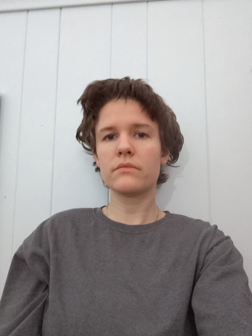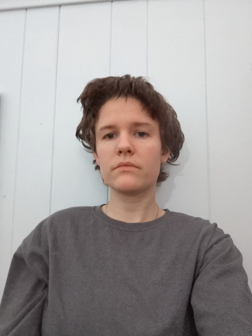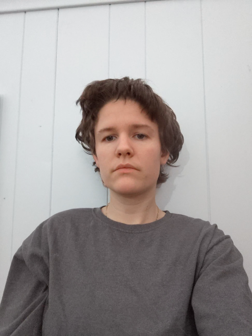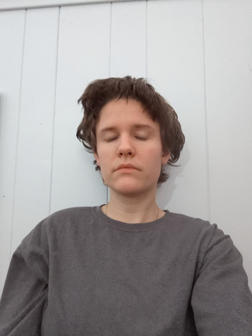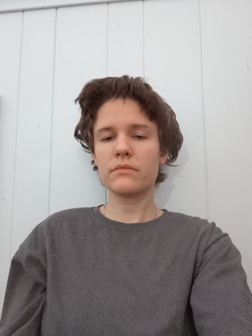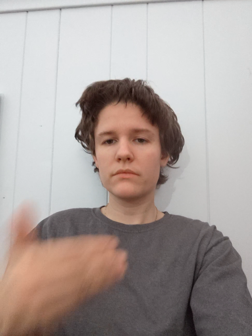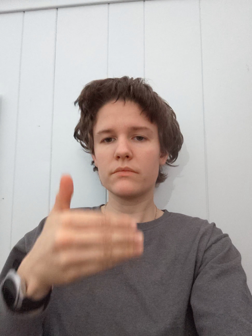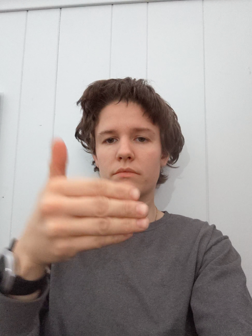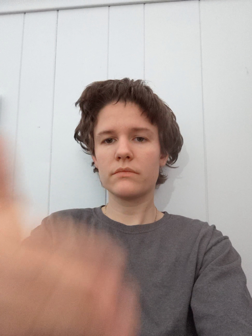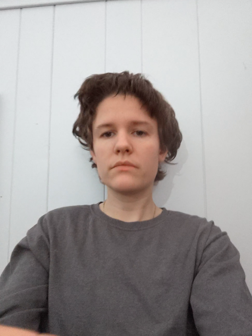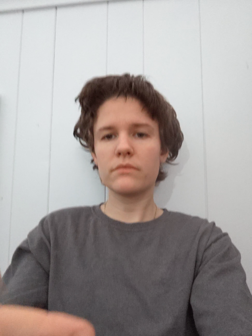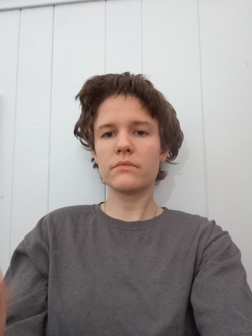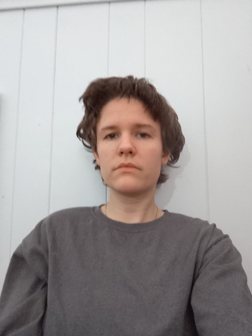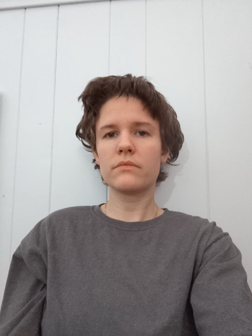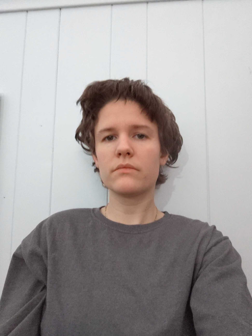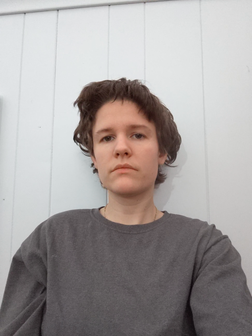after